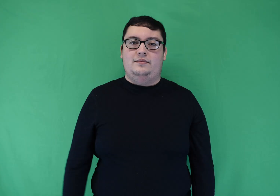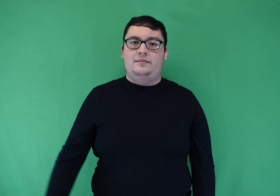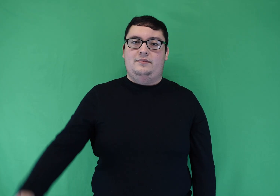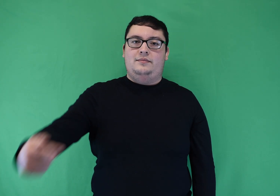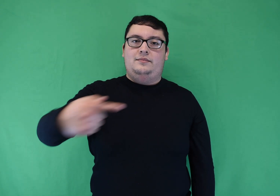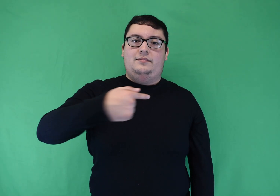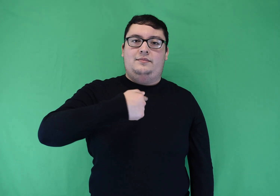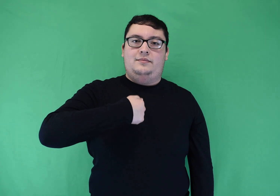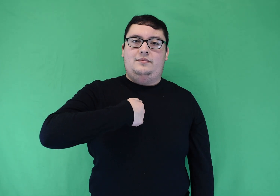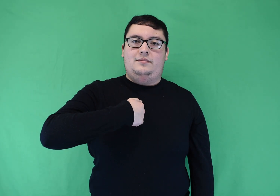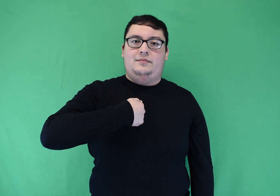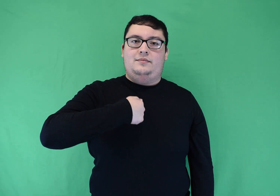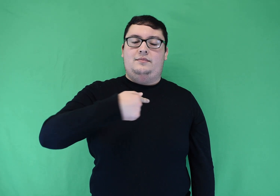yo